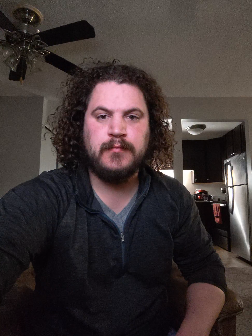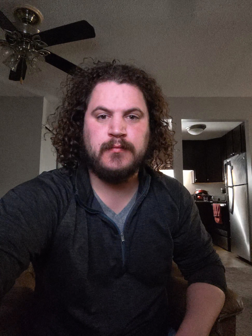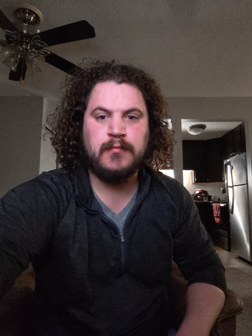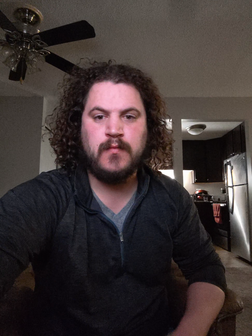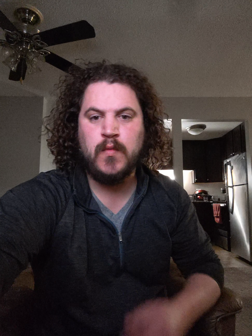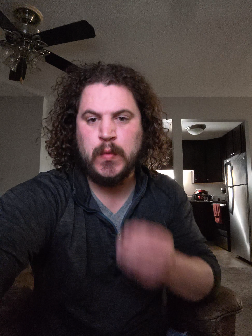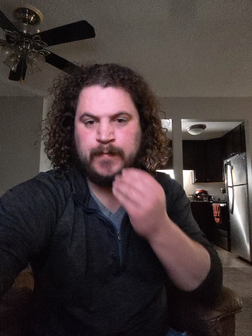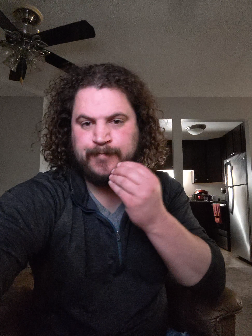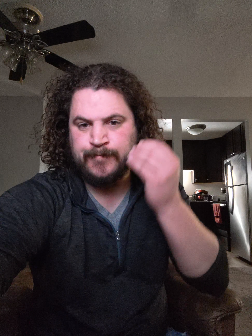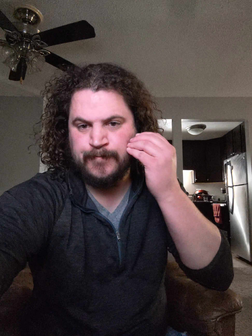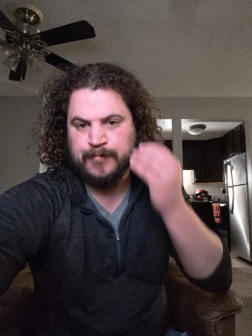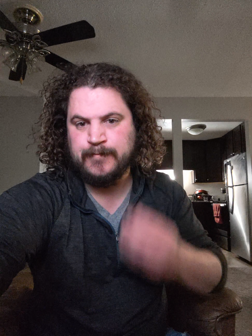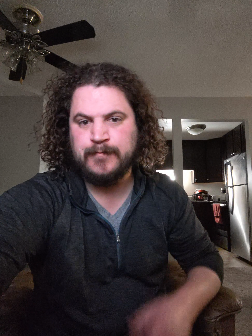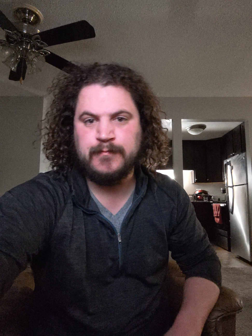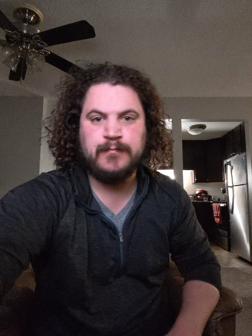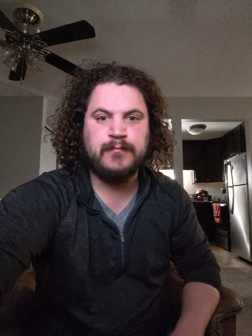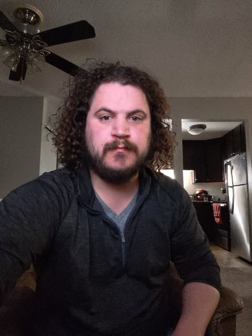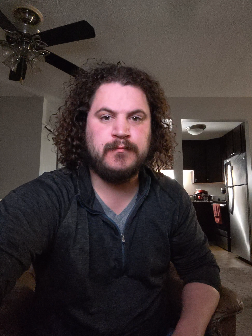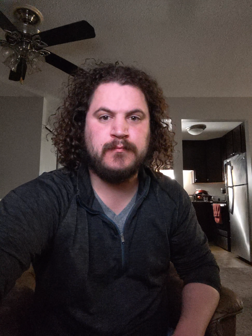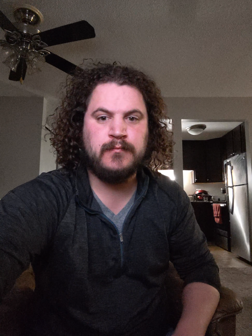home